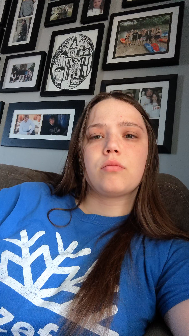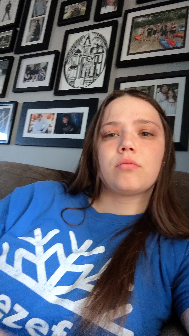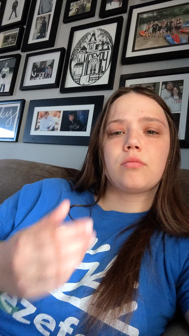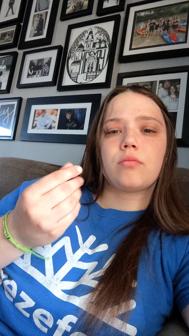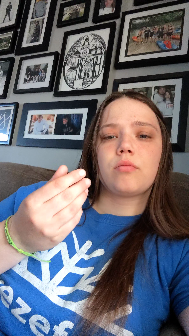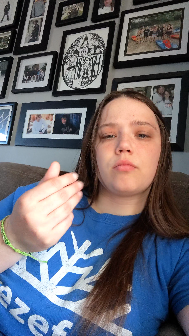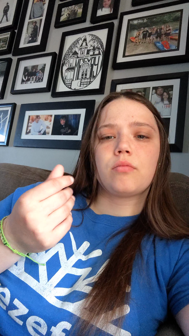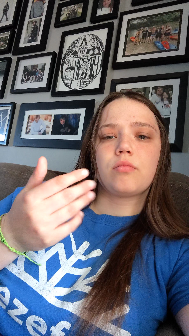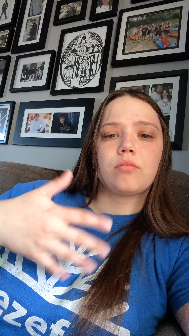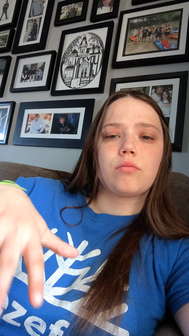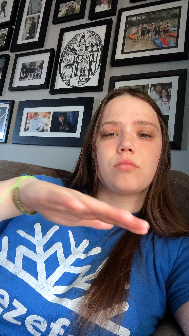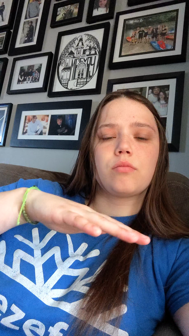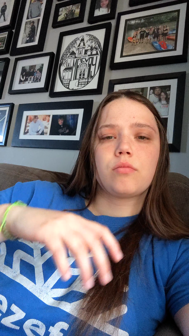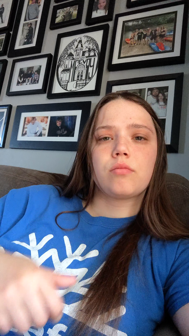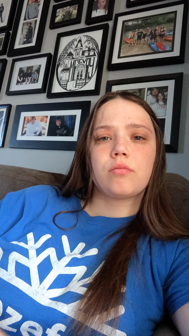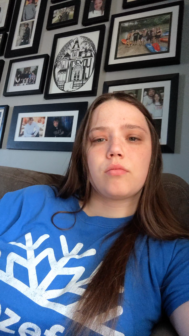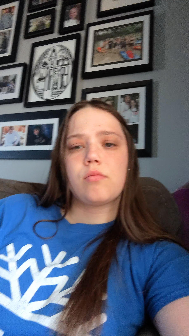garden